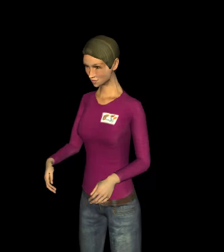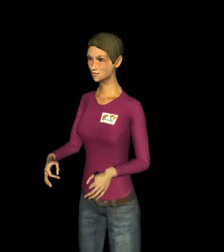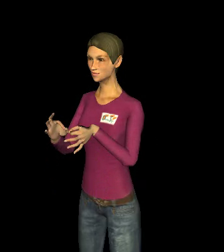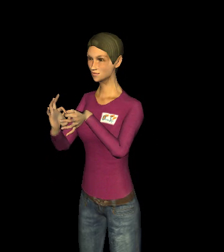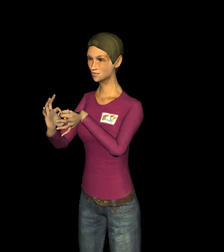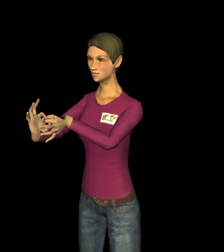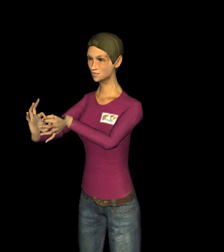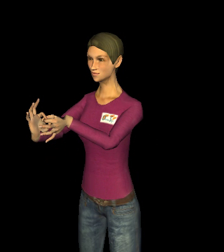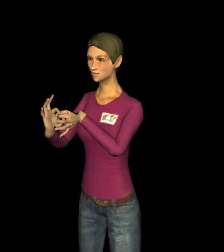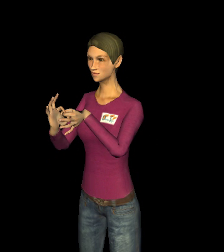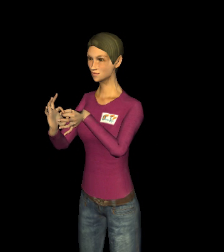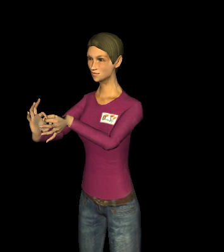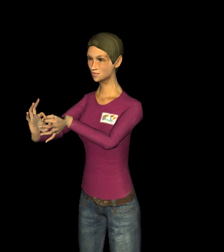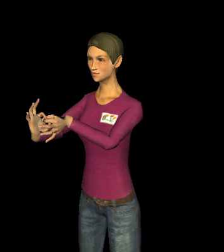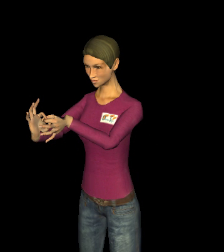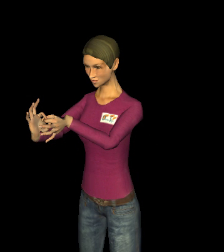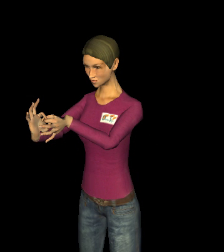علاقة